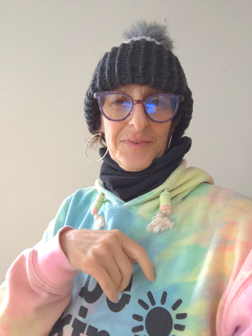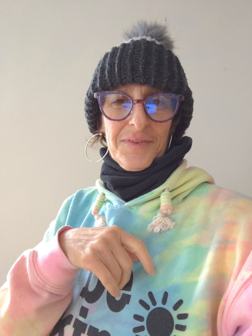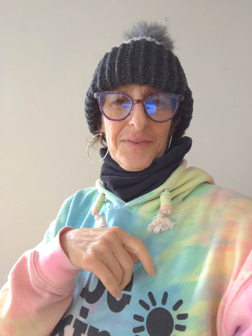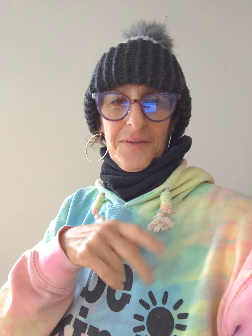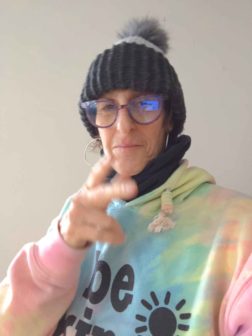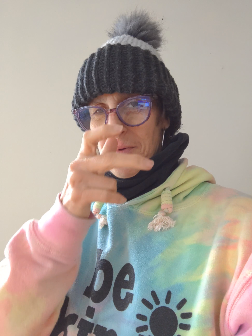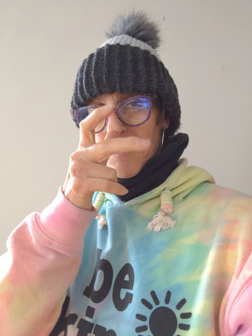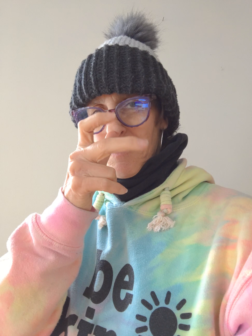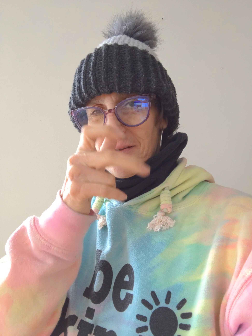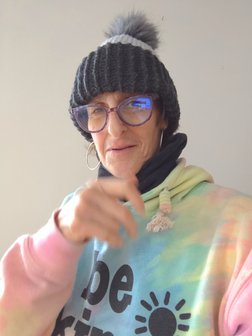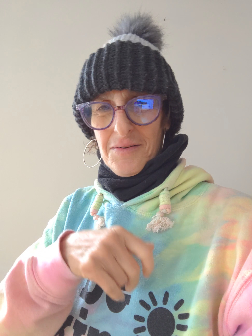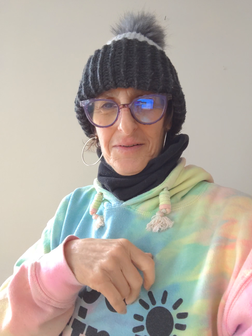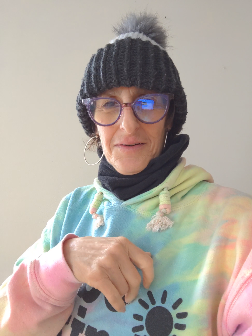bug